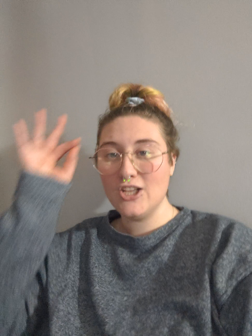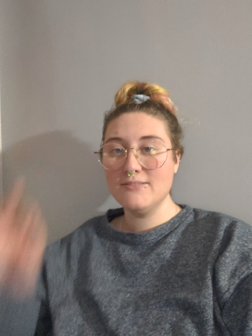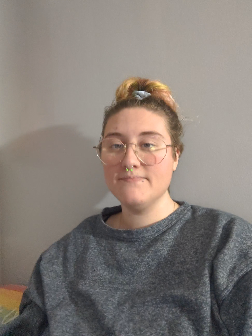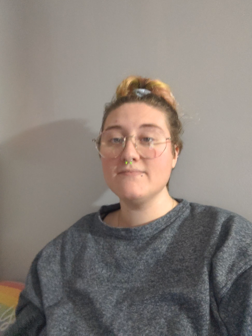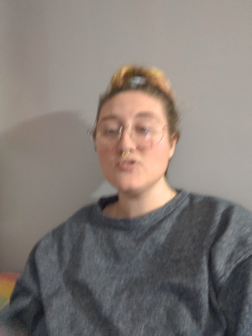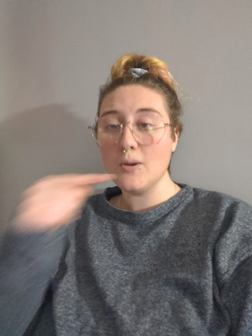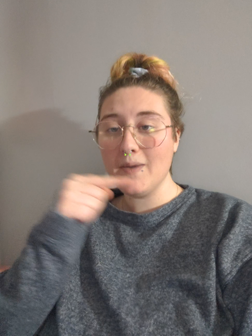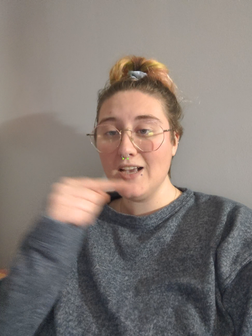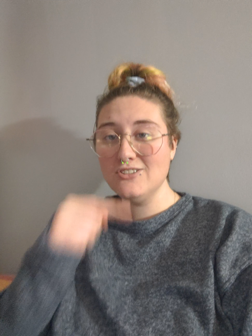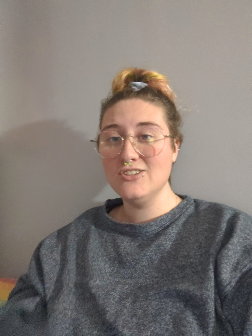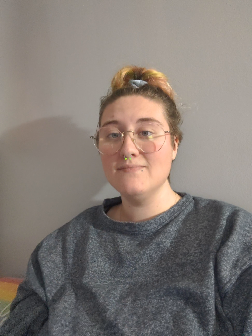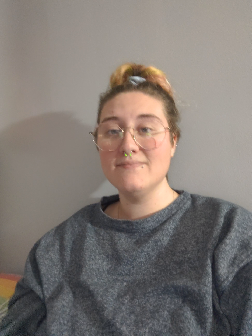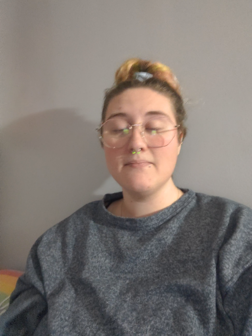toothbrush